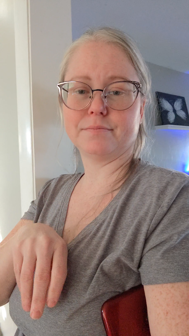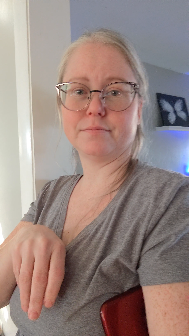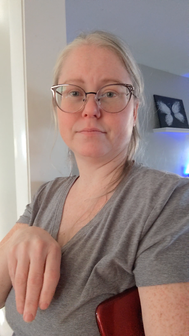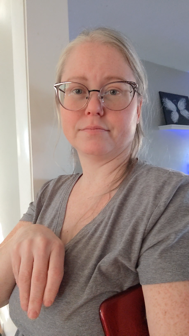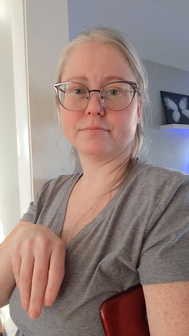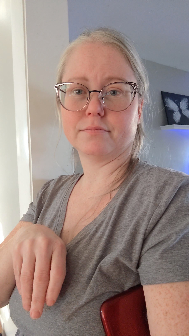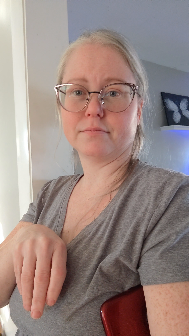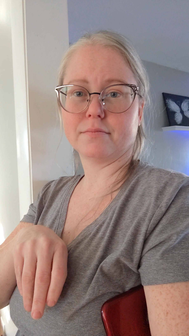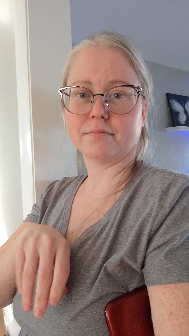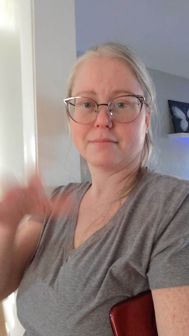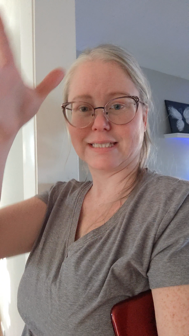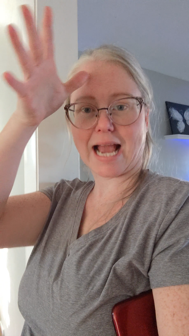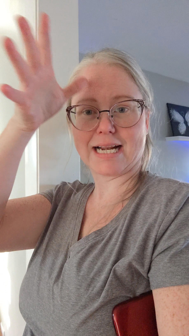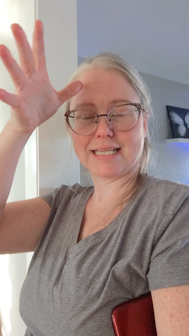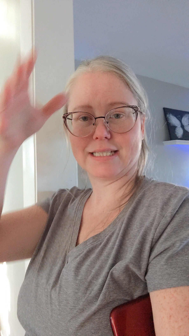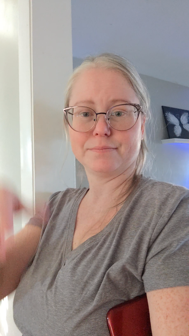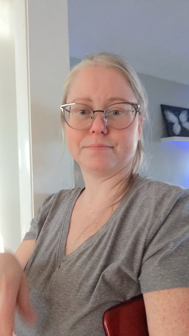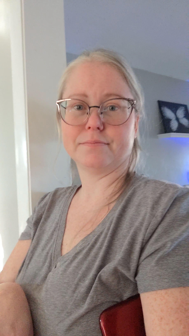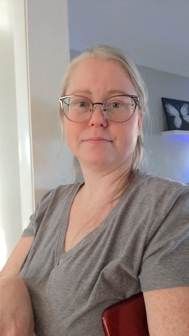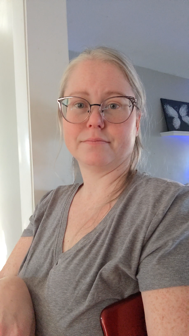daddy